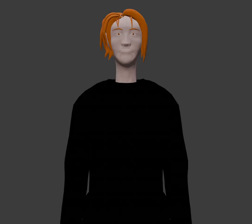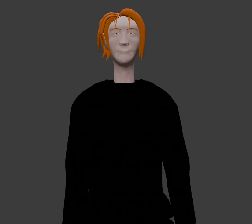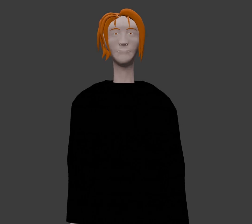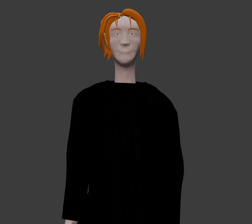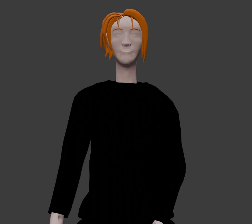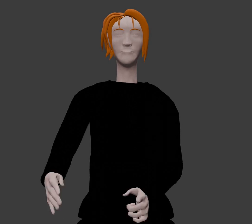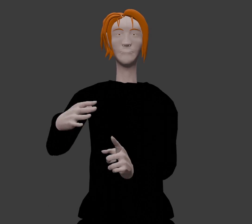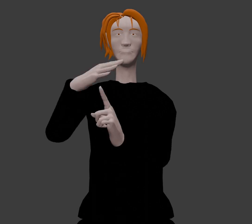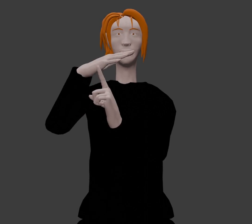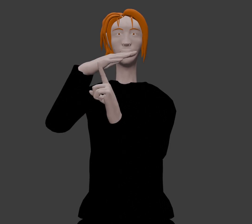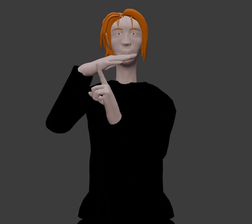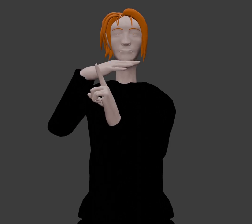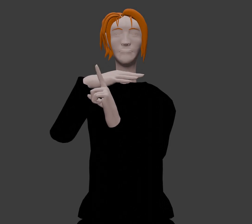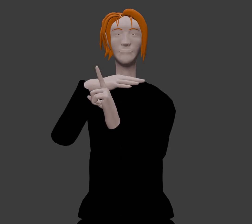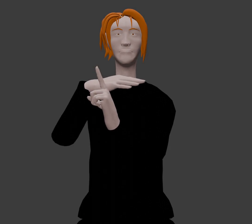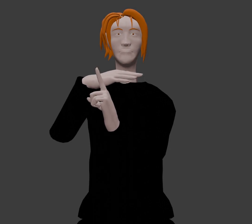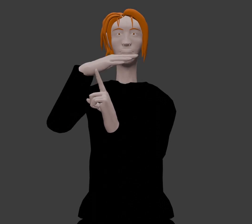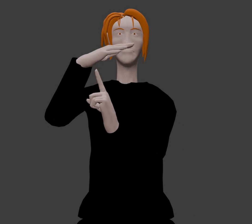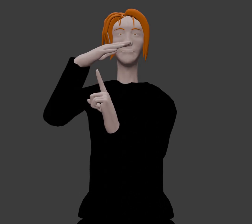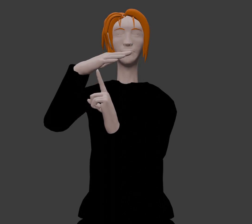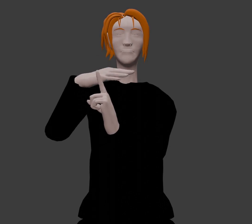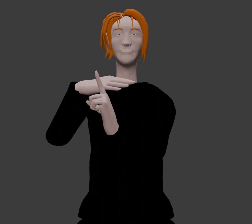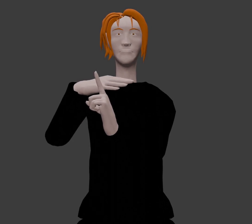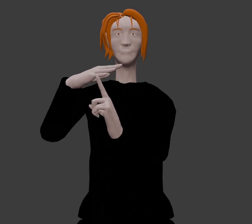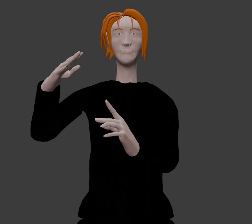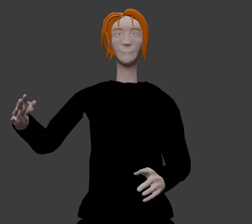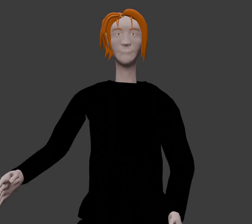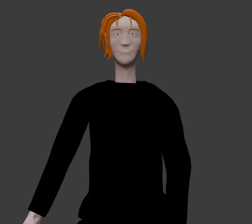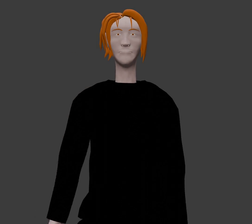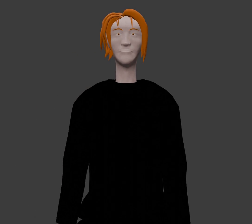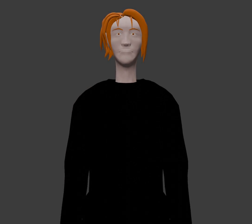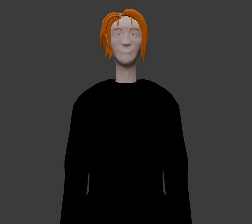Barometer